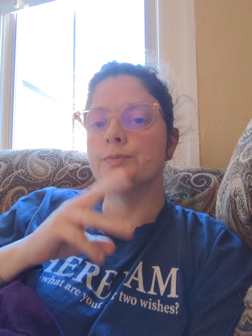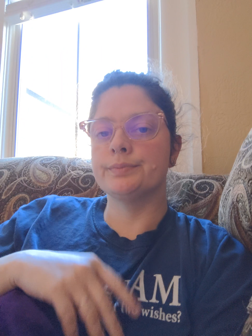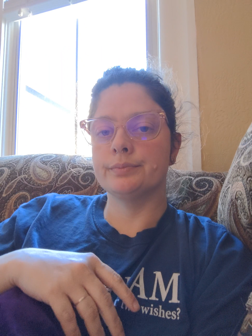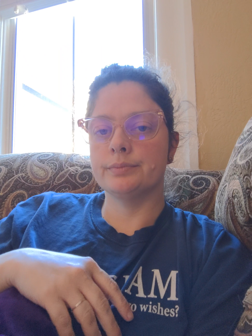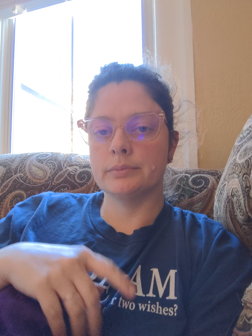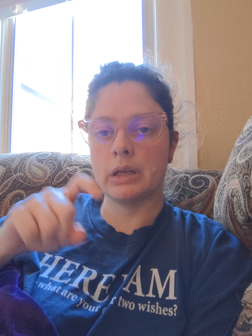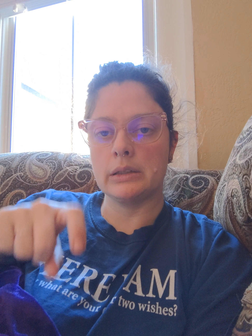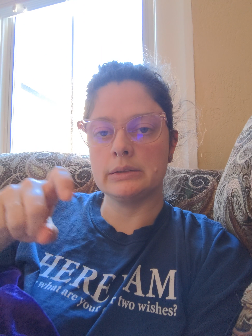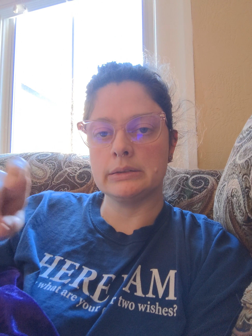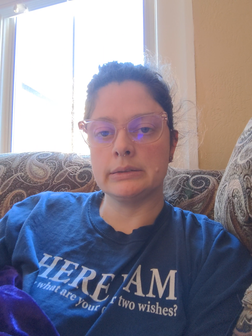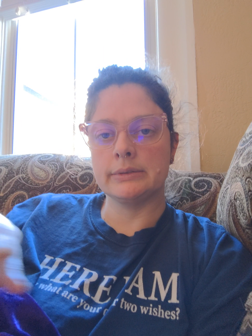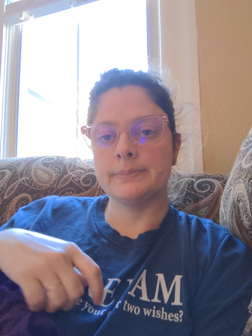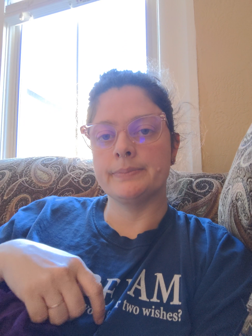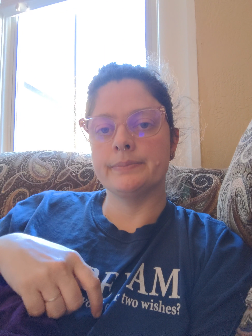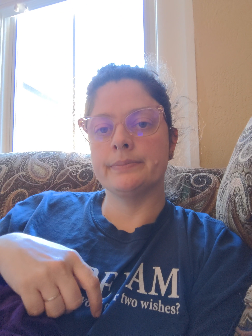closet